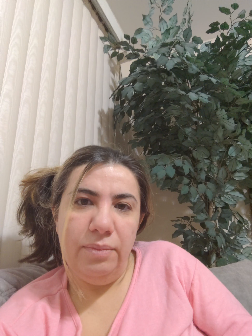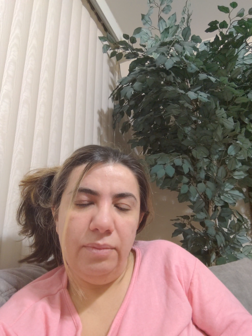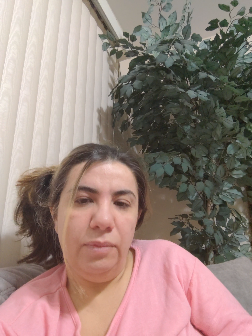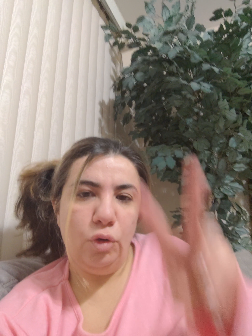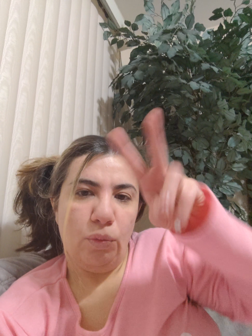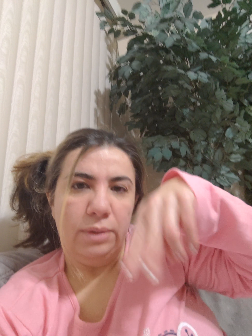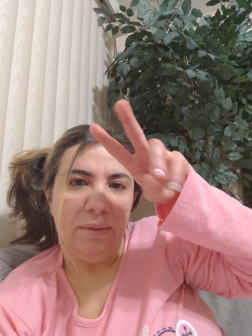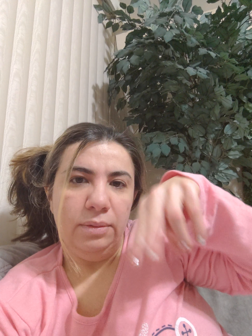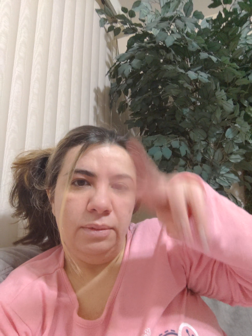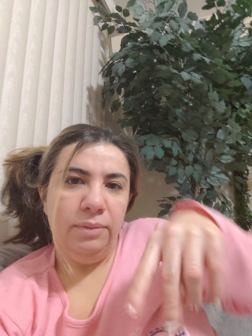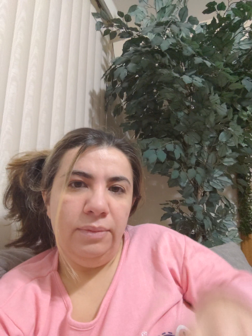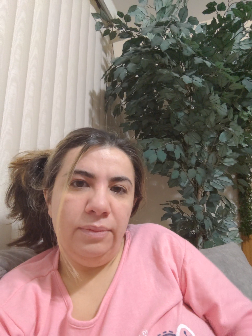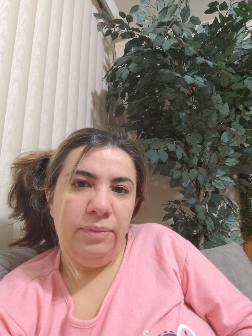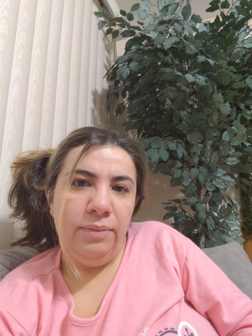read